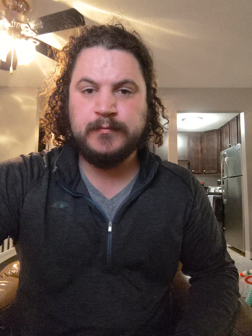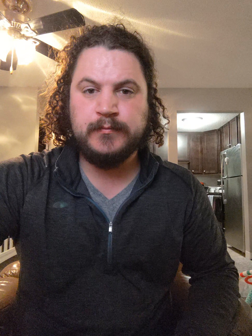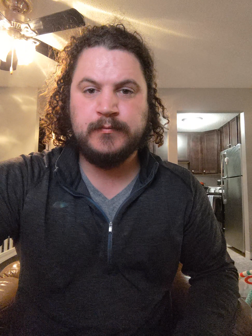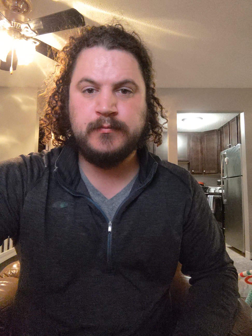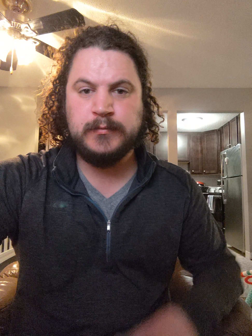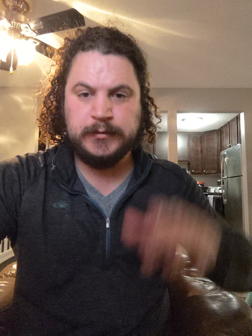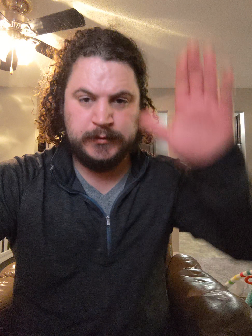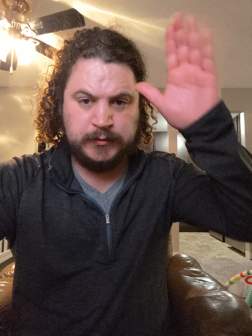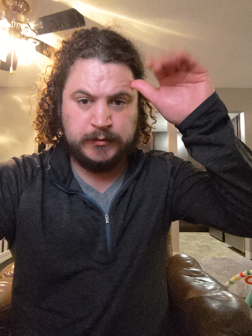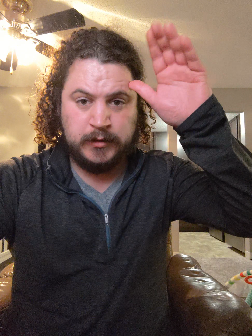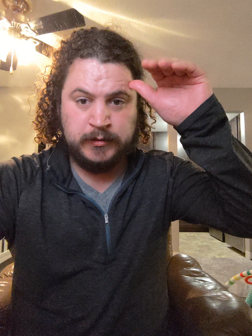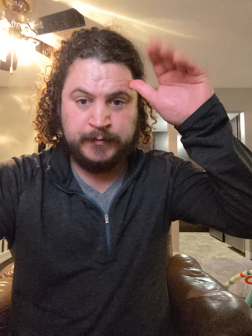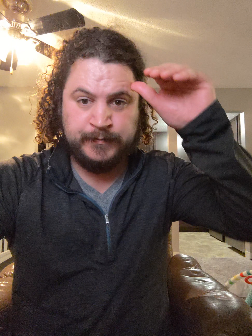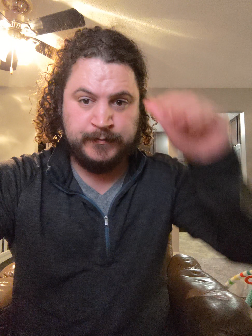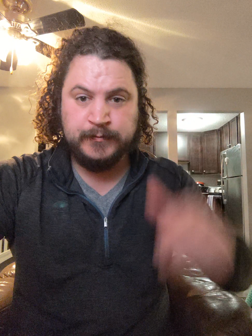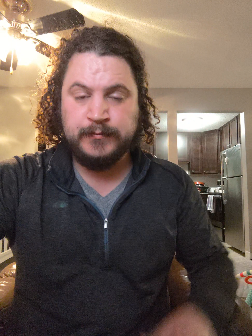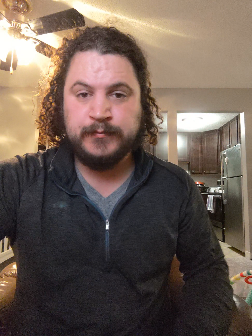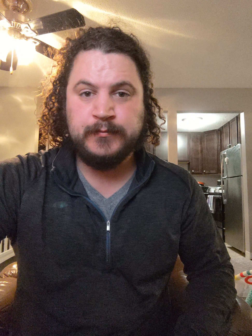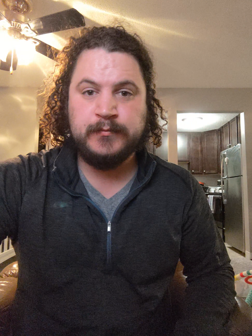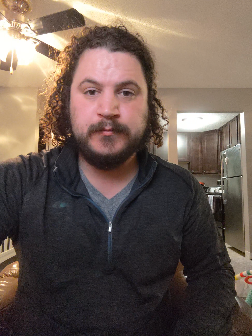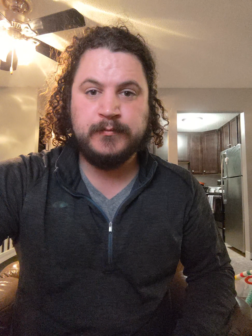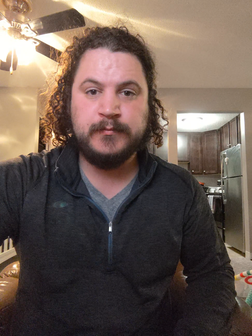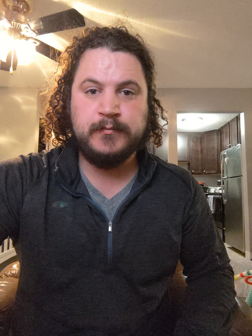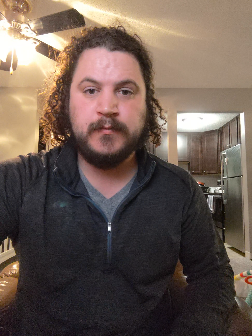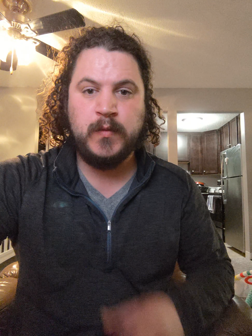donkey